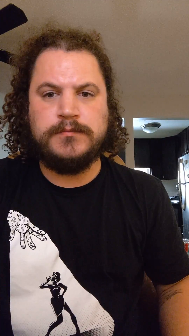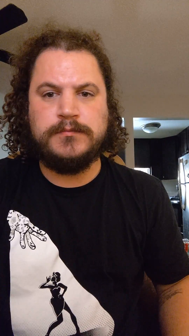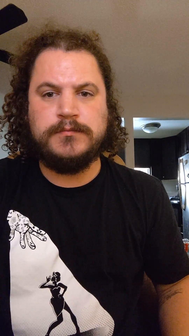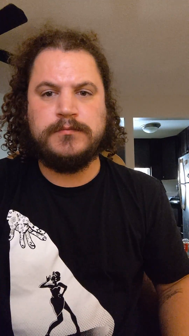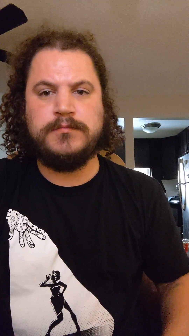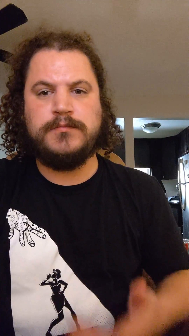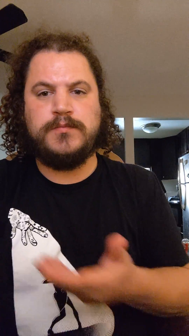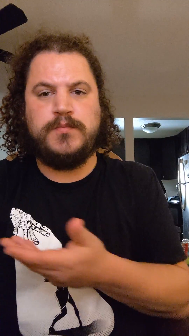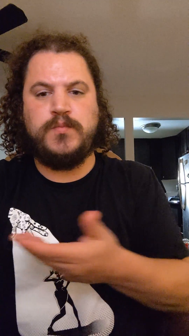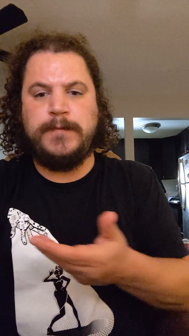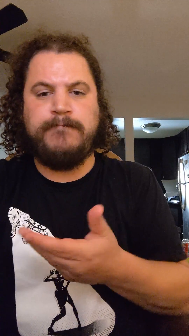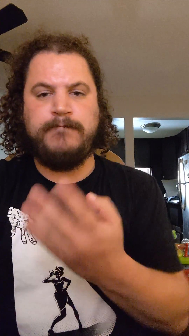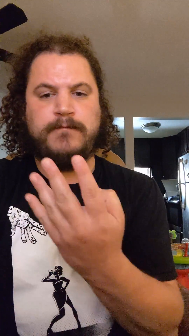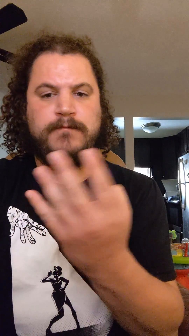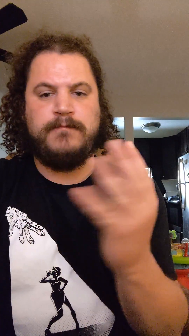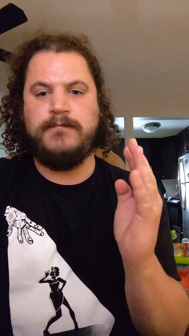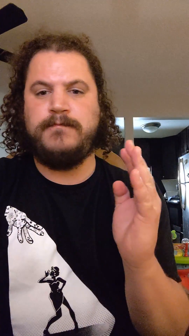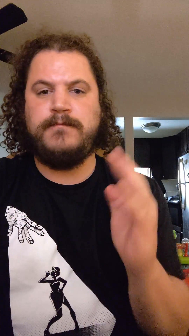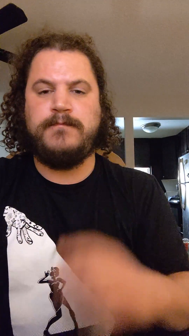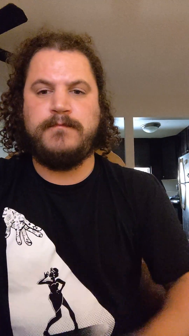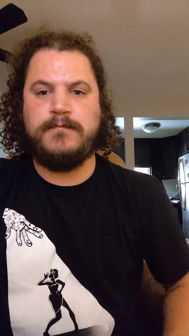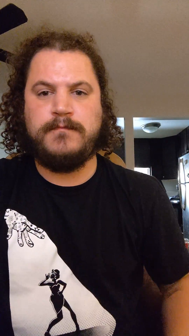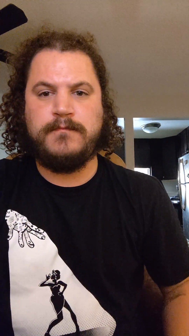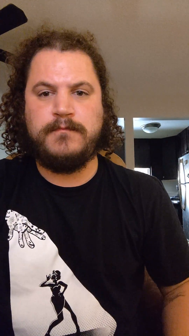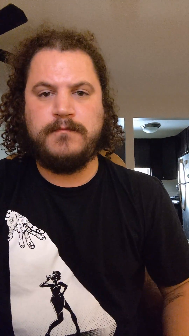crib